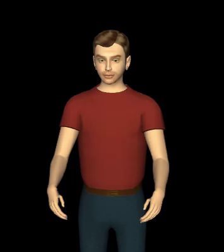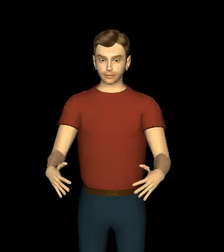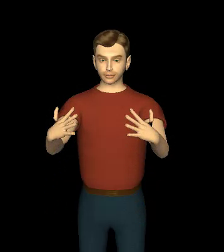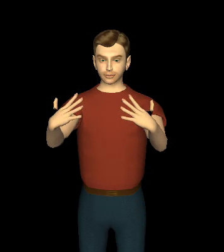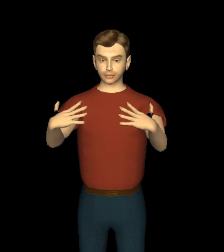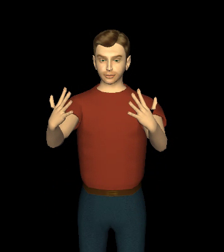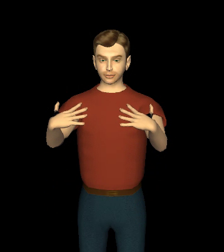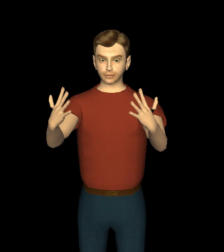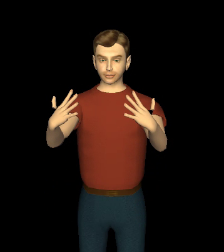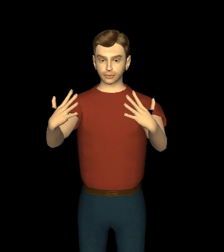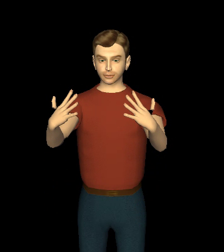هواء